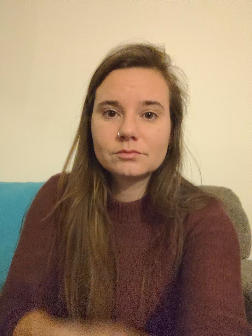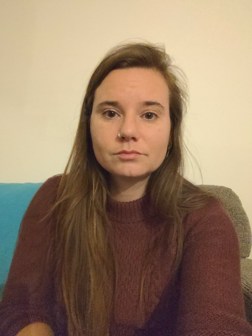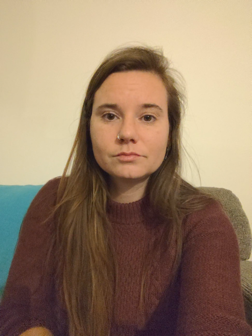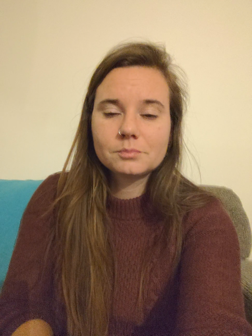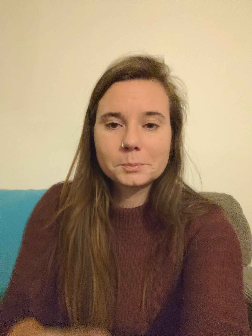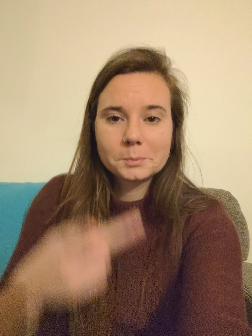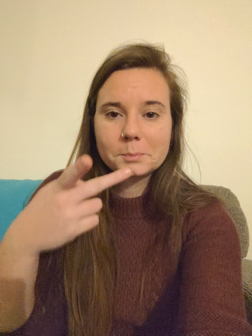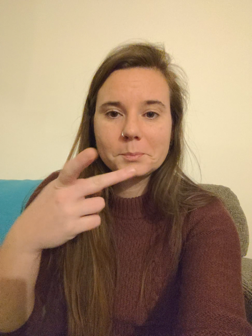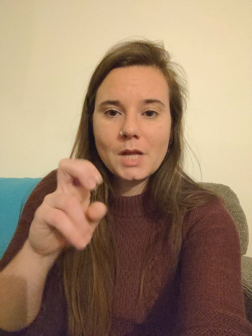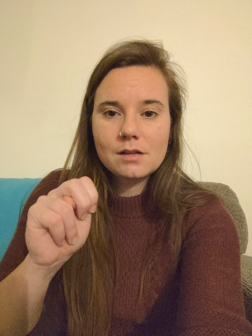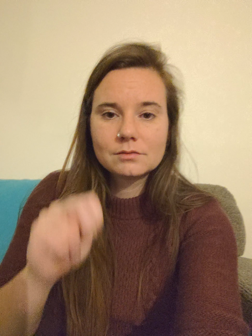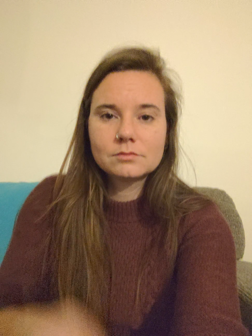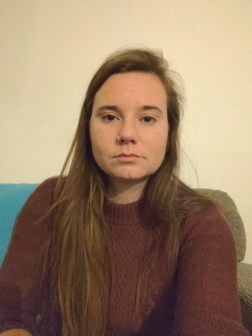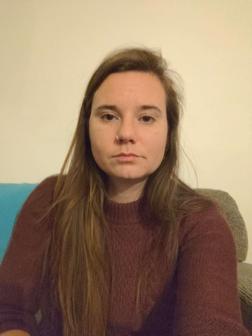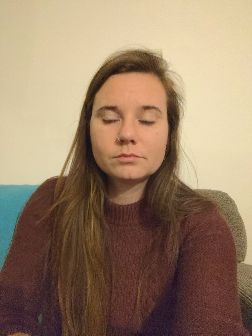pen